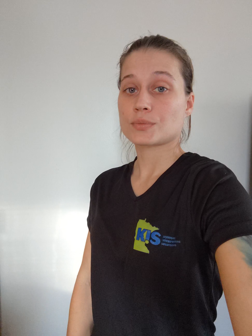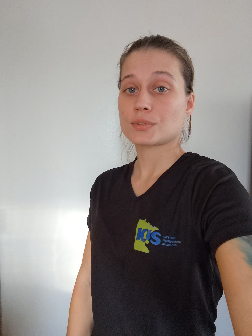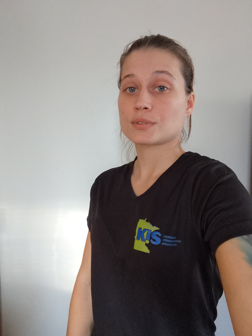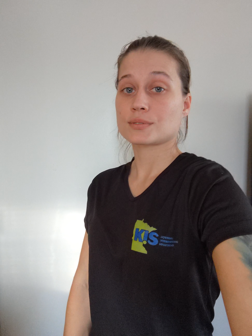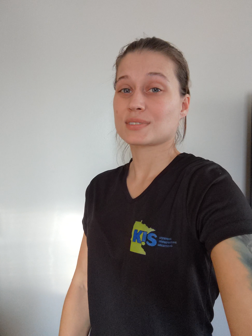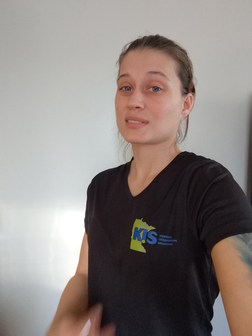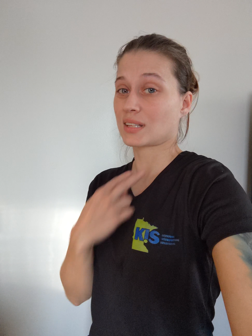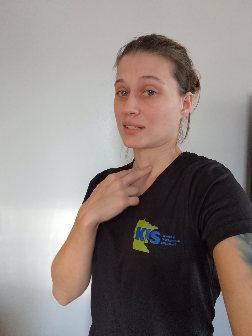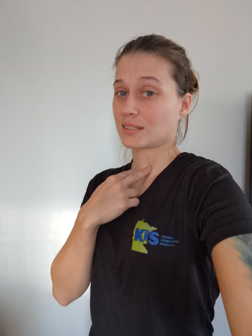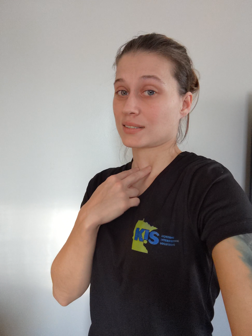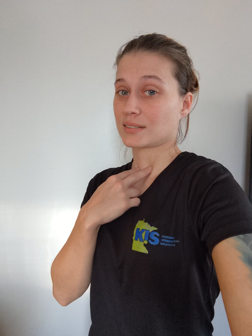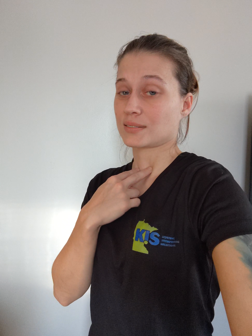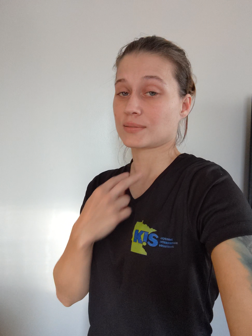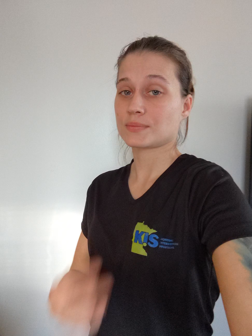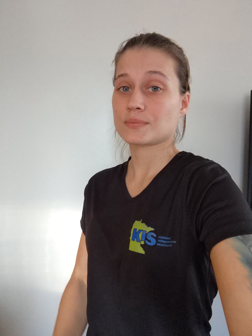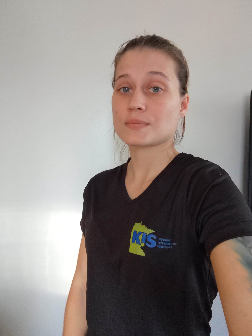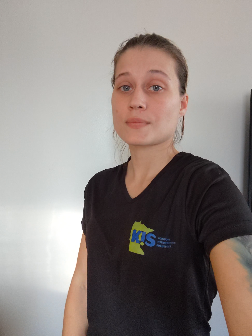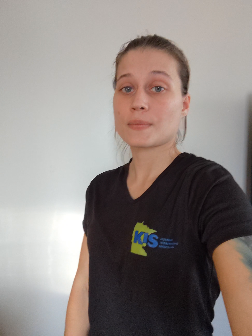stuck